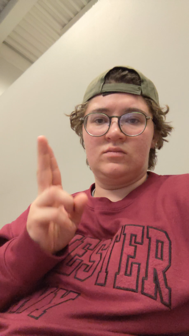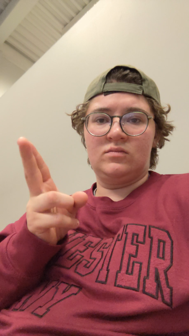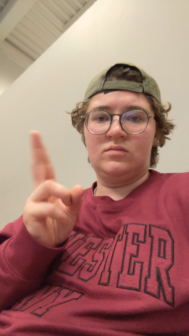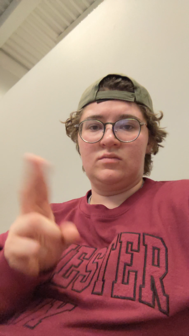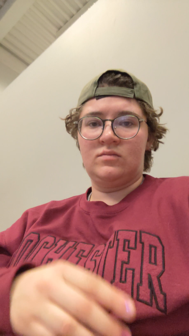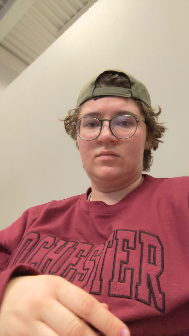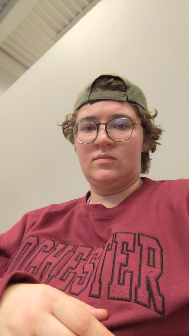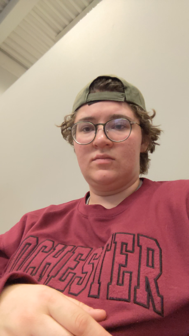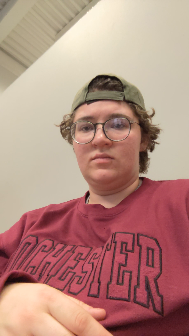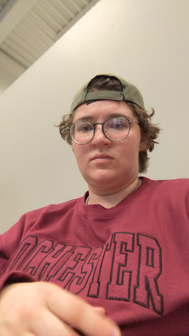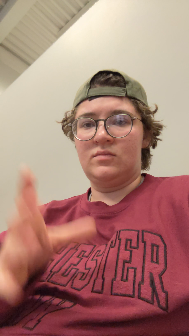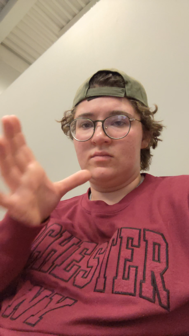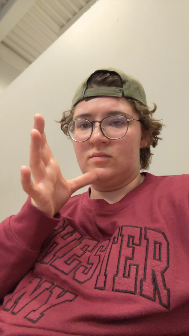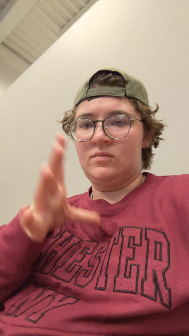lady